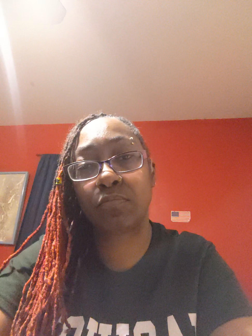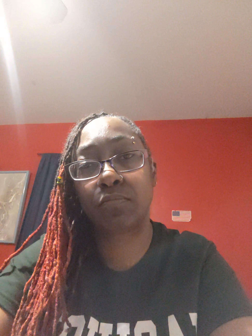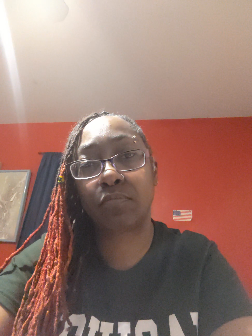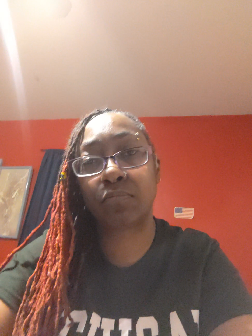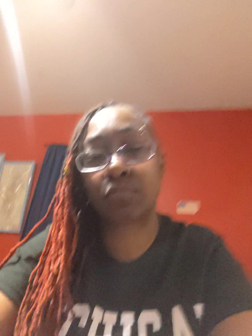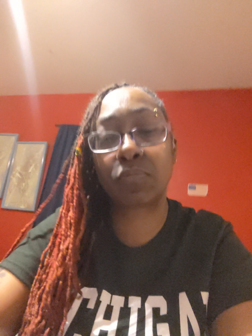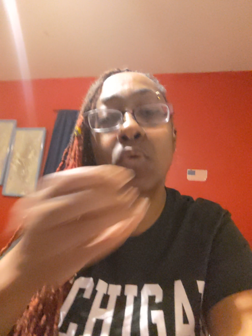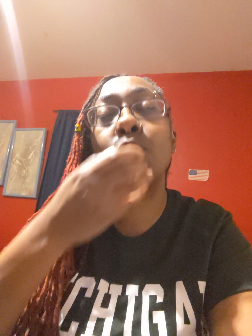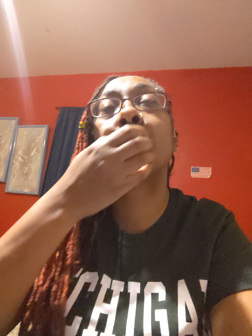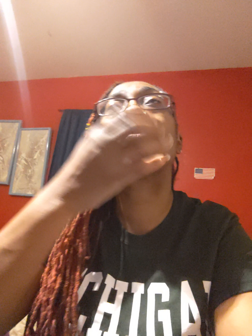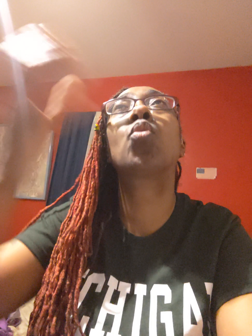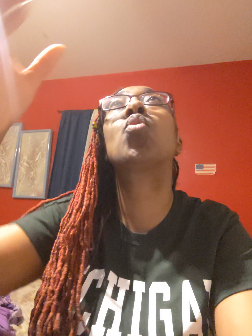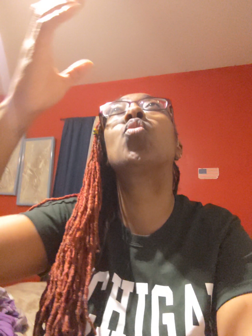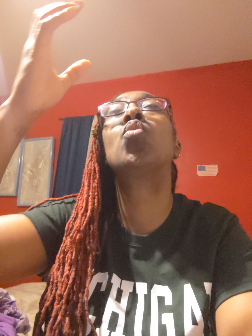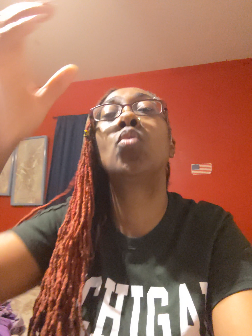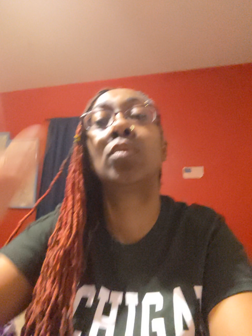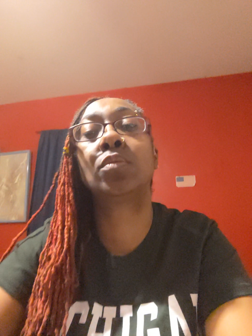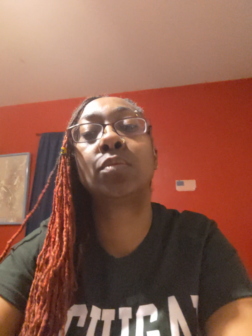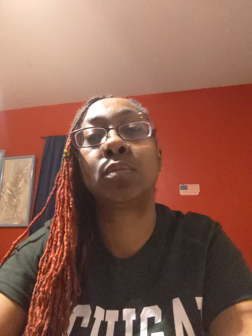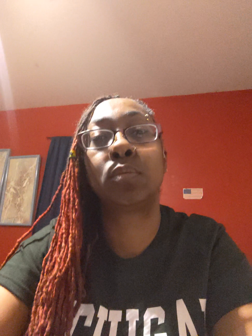balloon